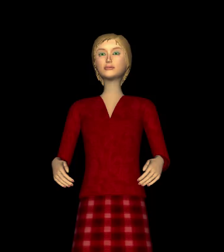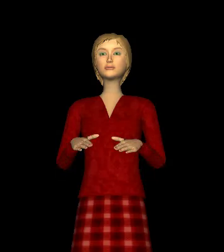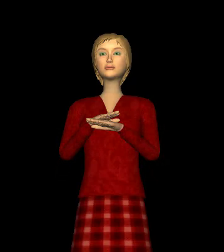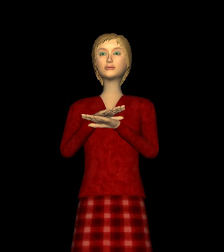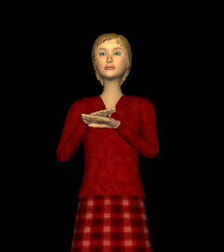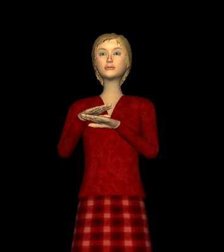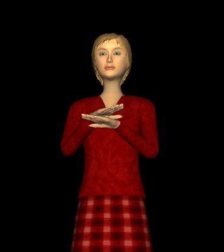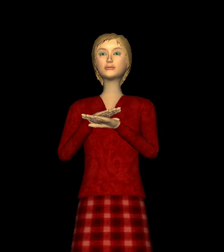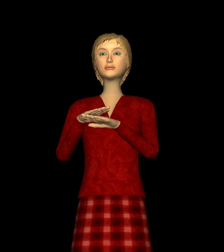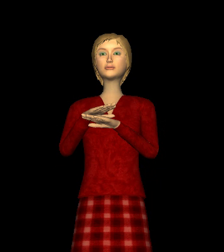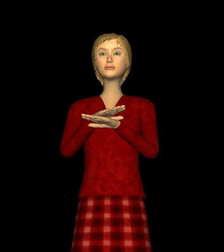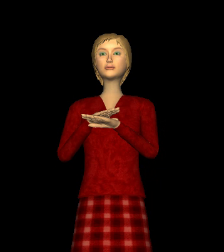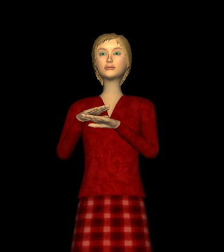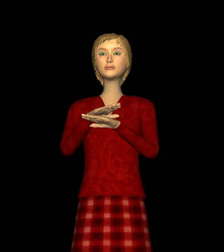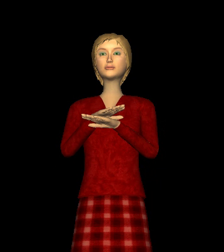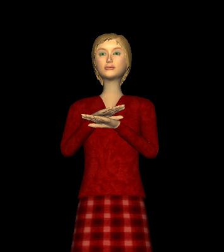مرهم